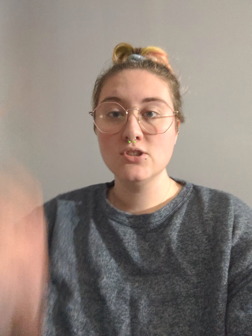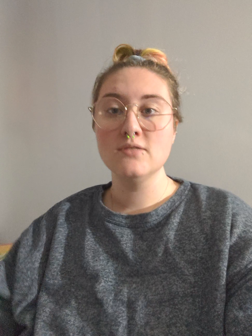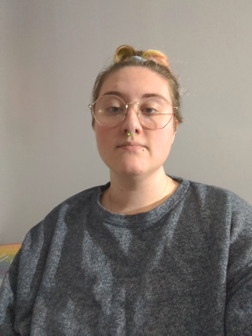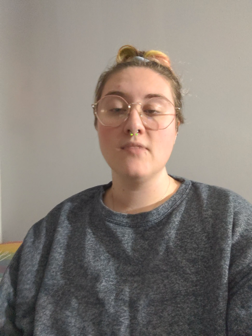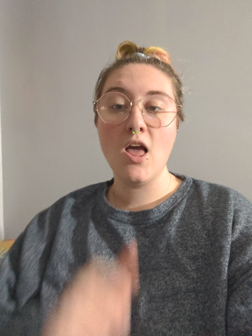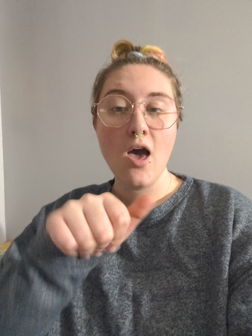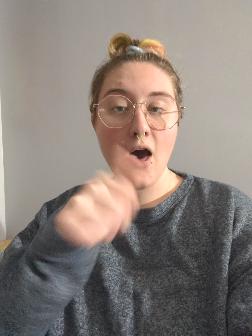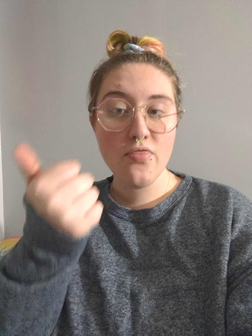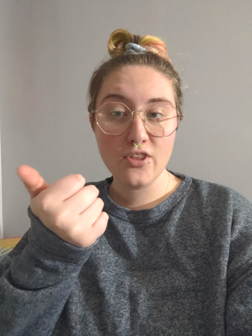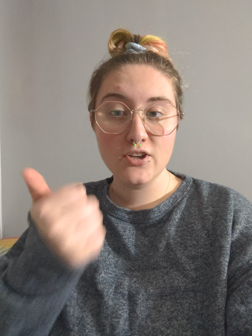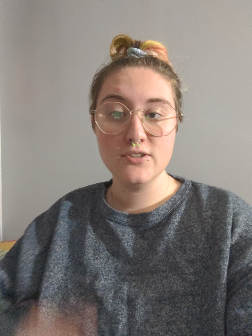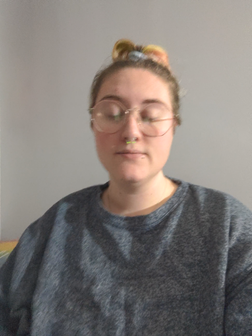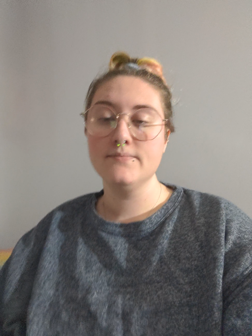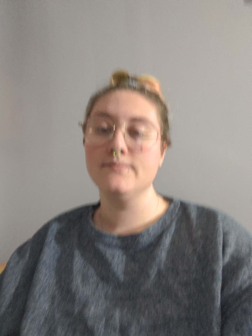another